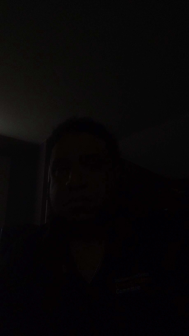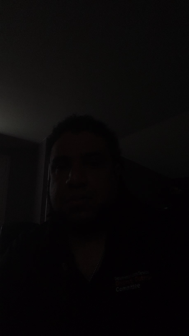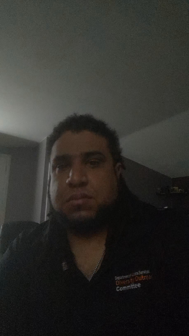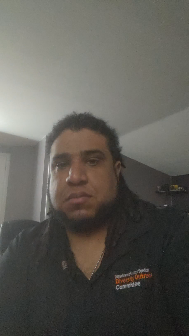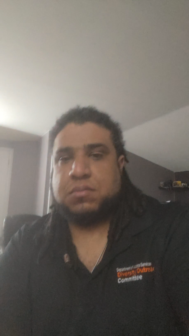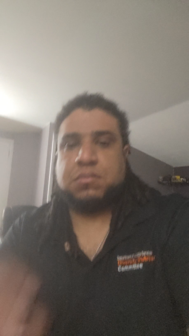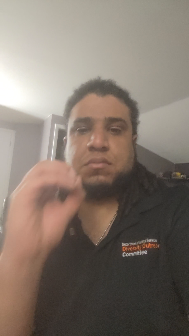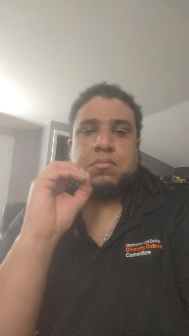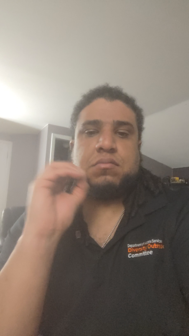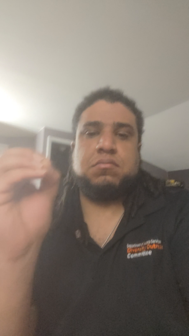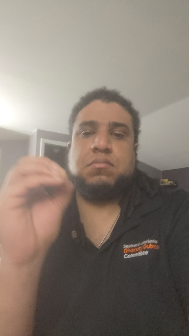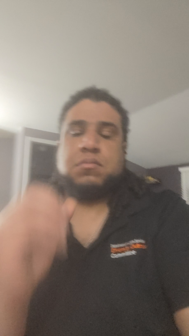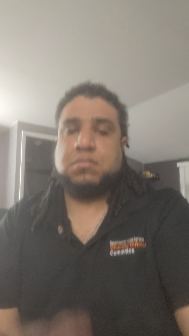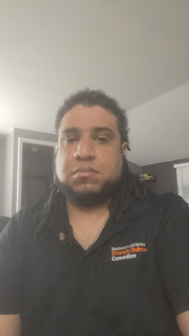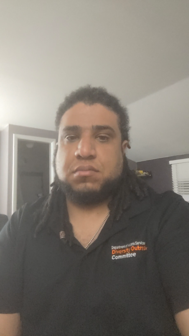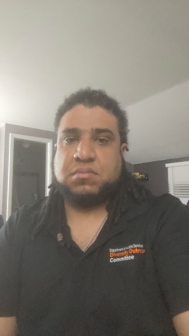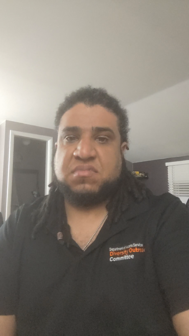none